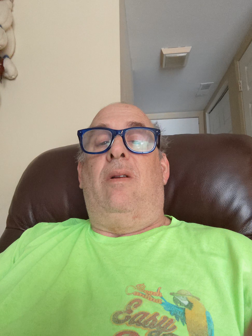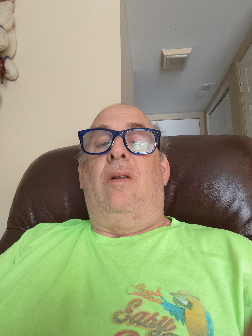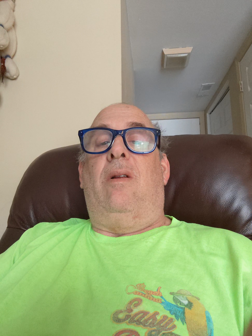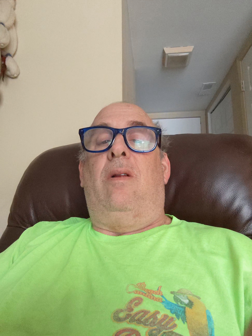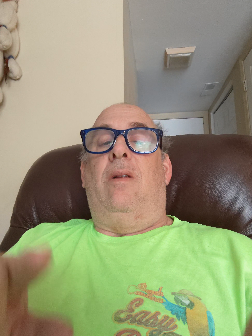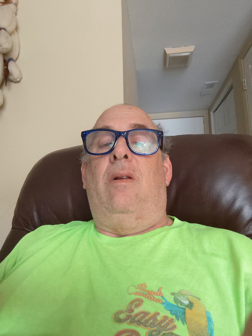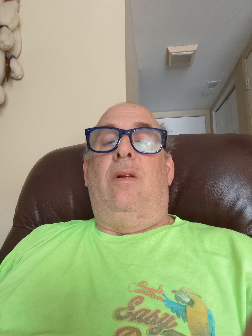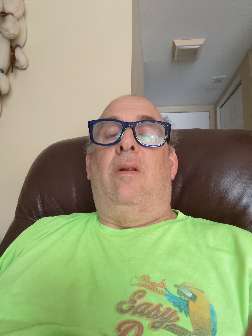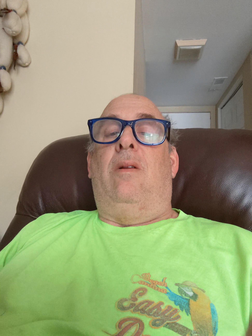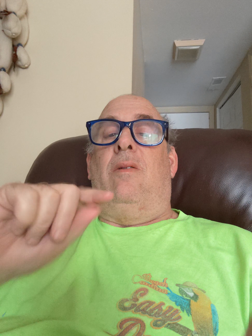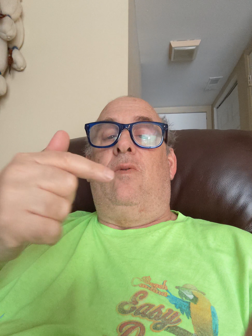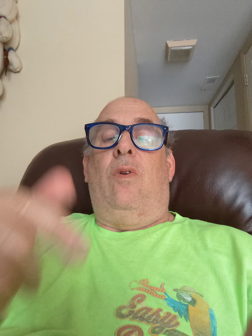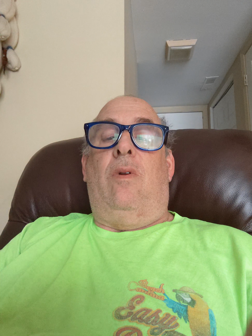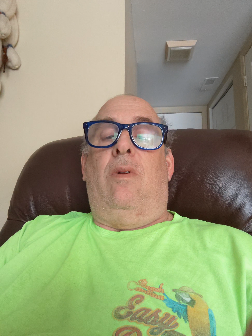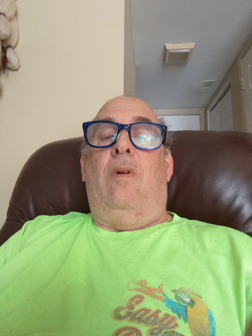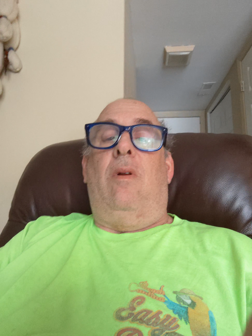dog